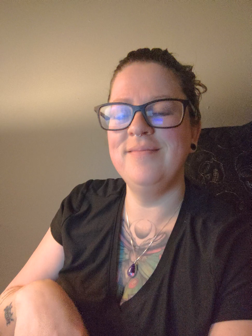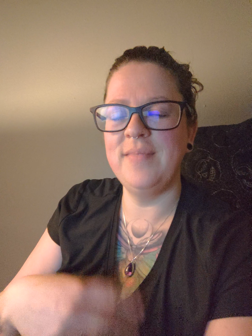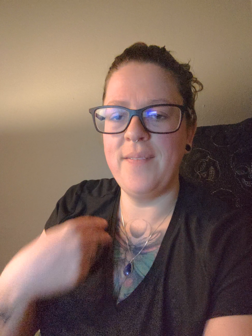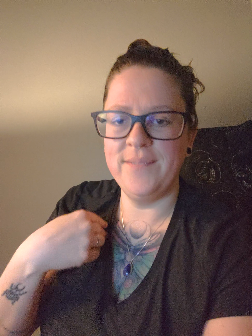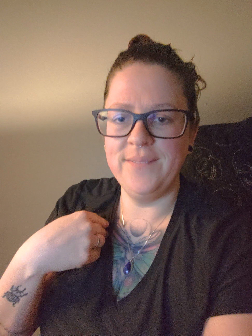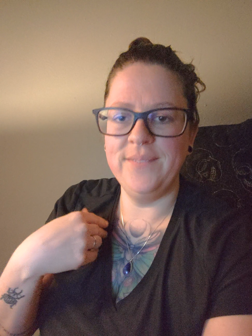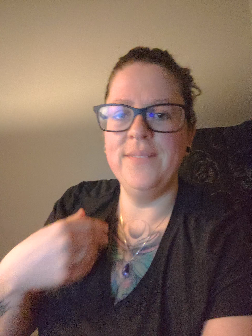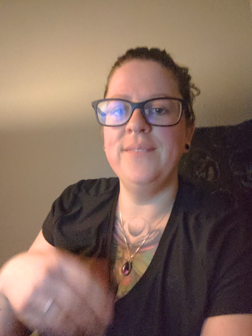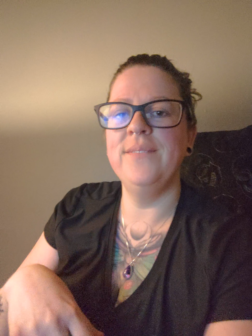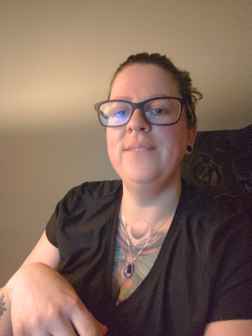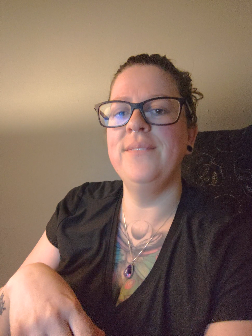have